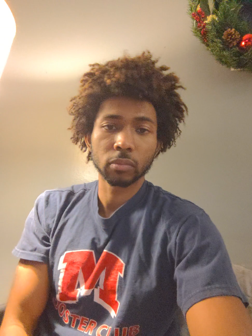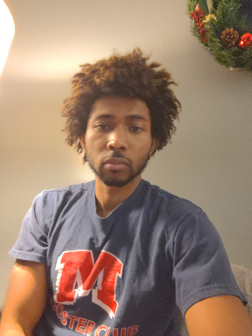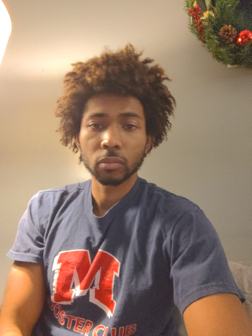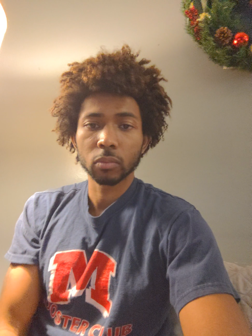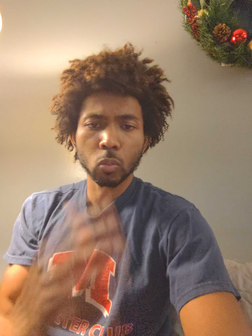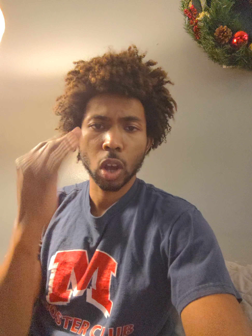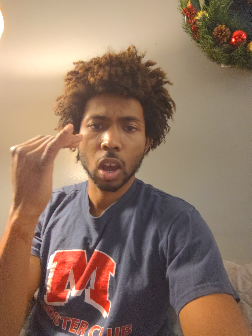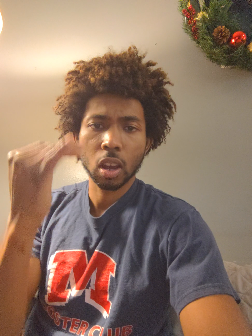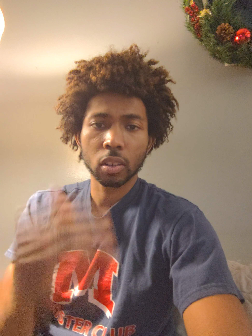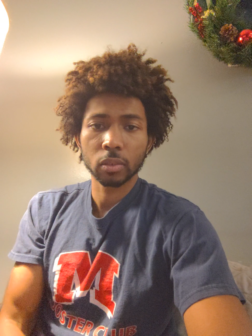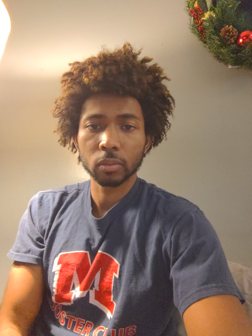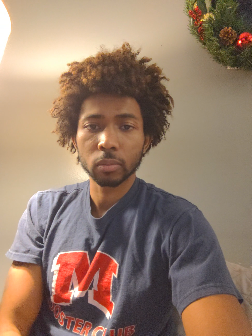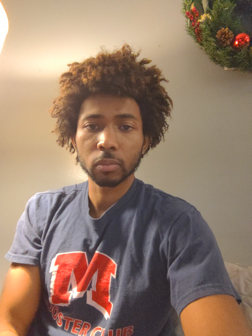why